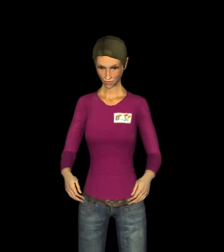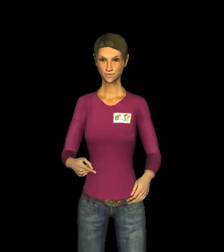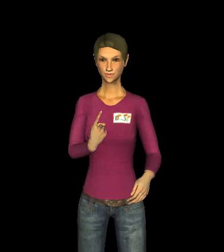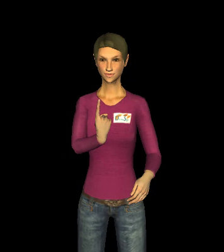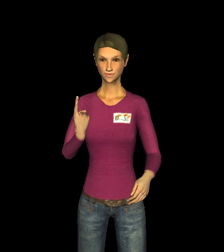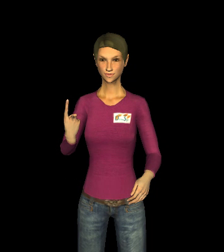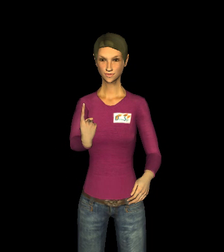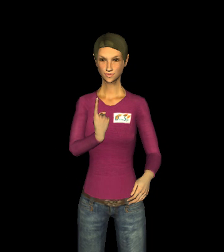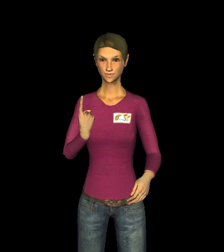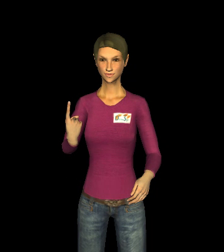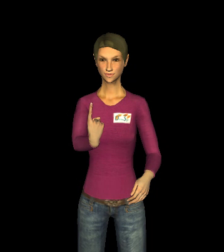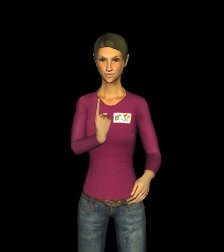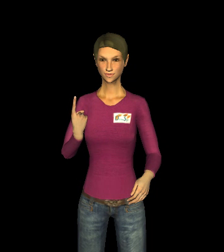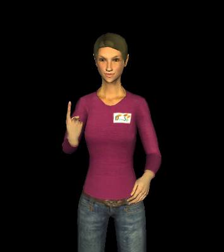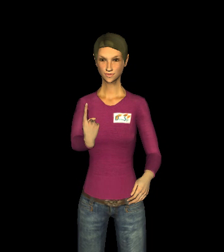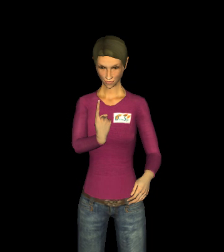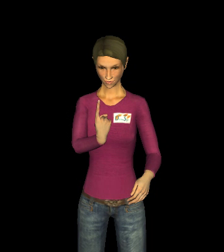يدير